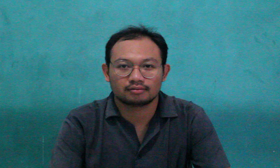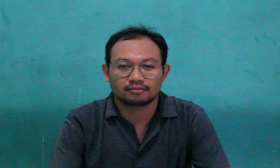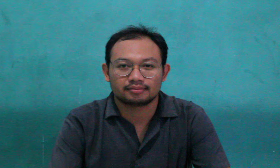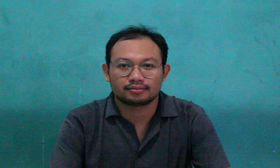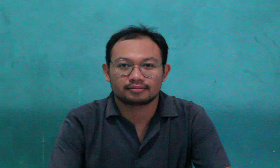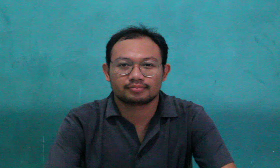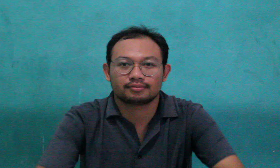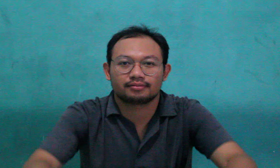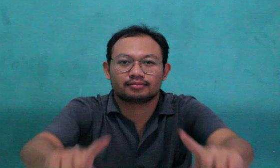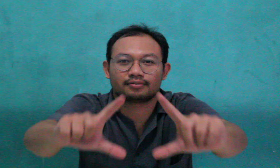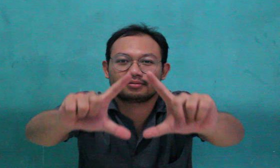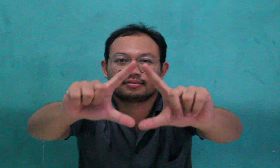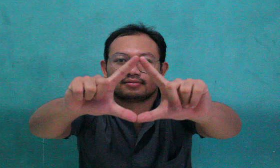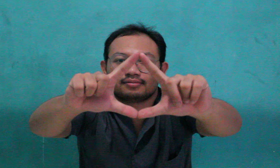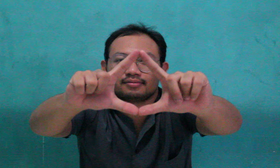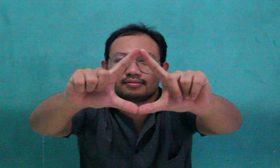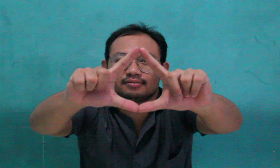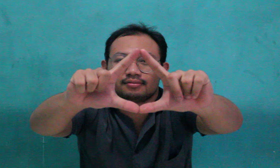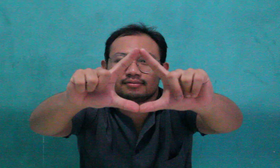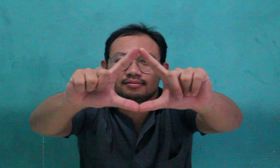A